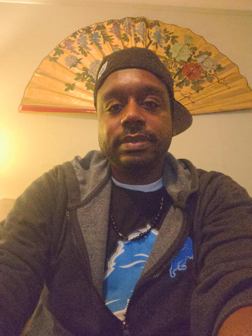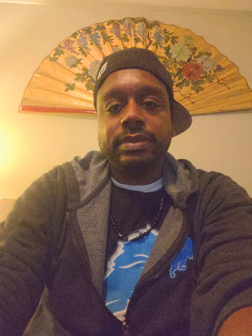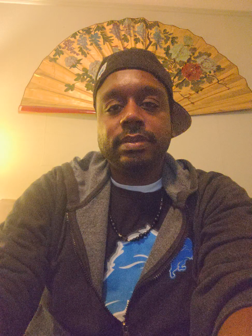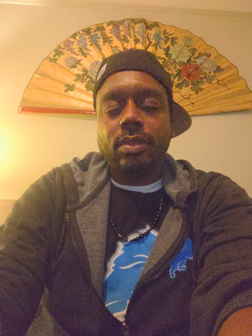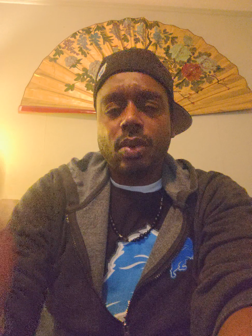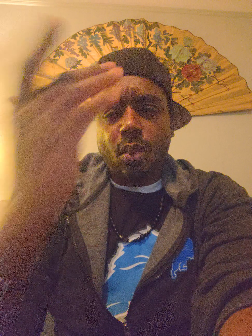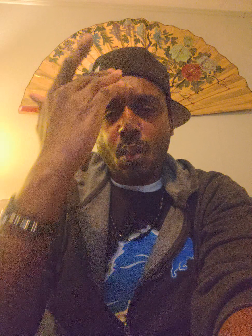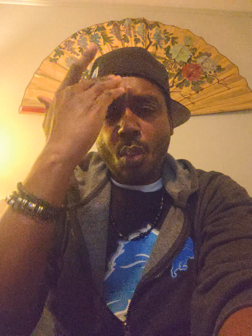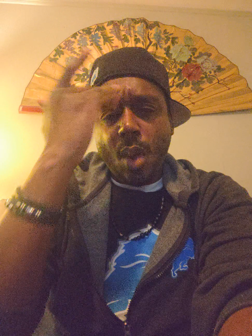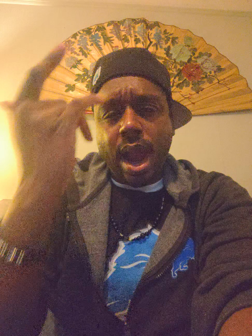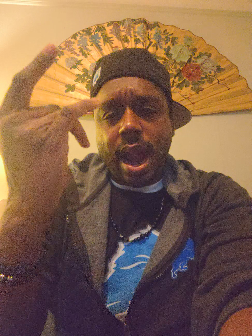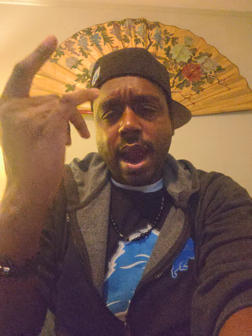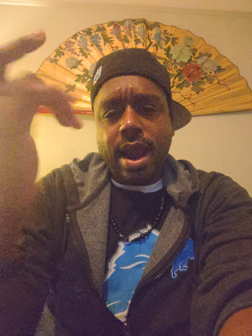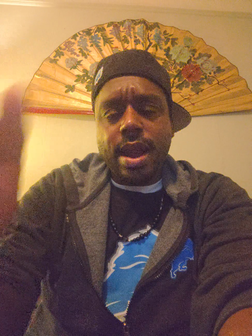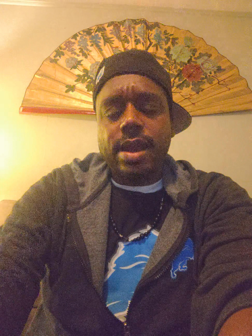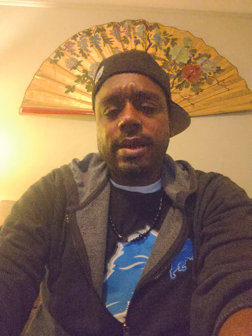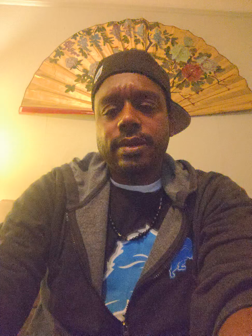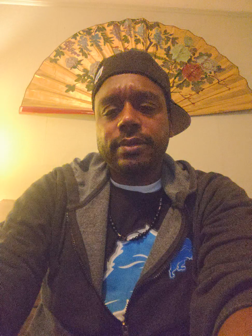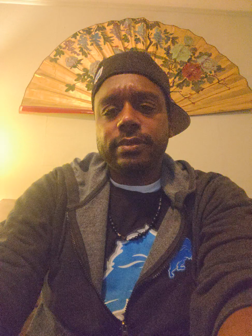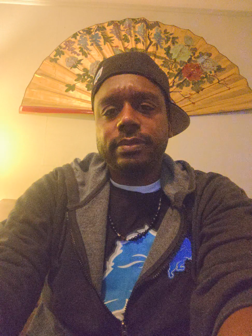why